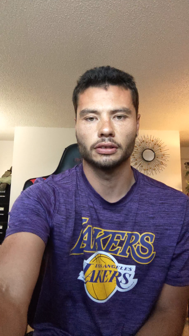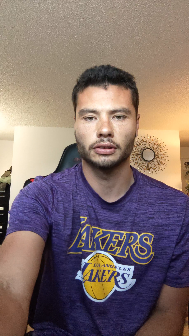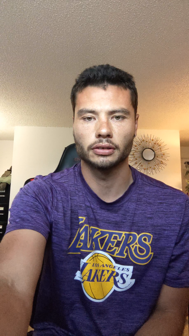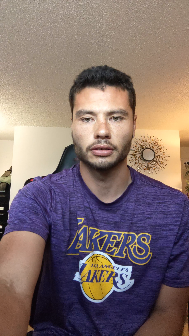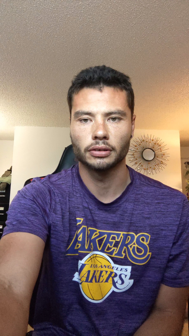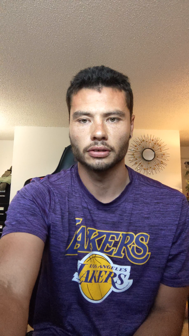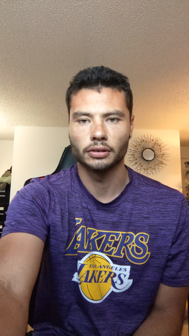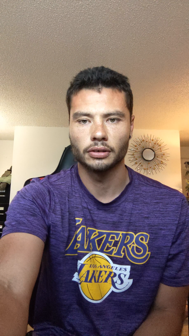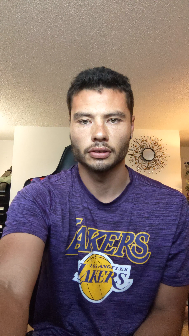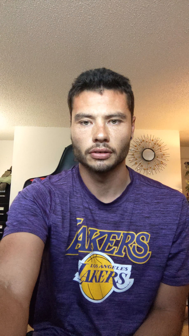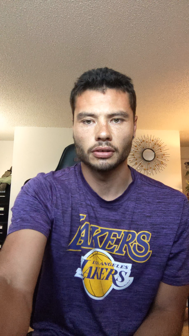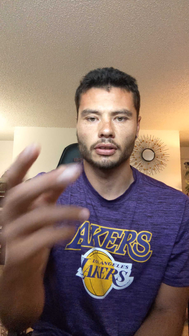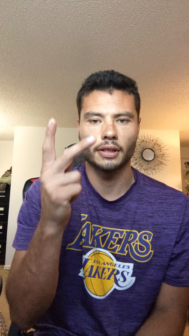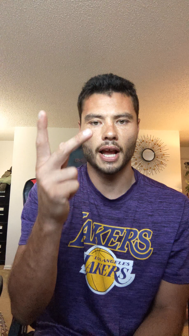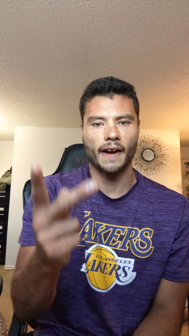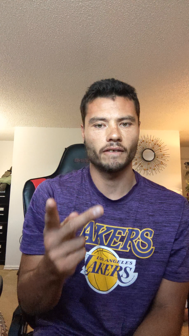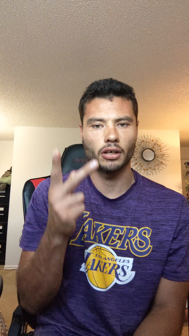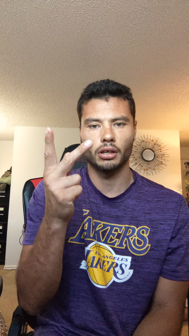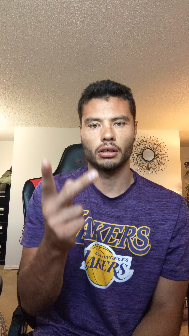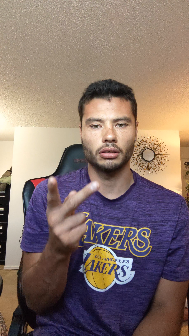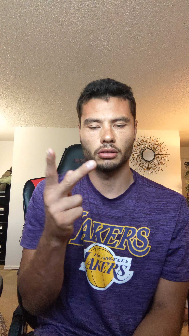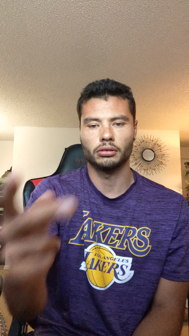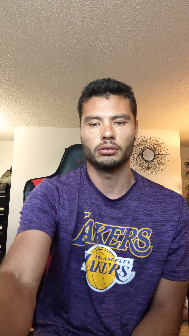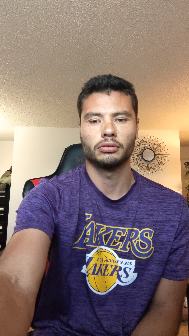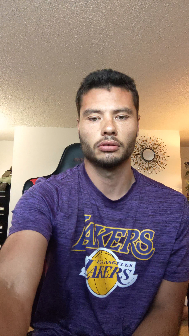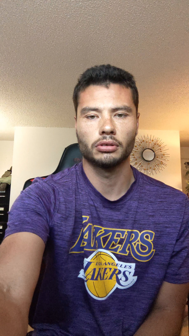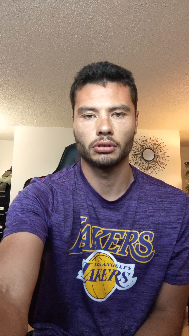careful